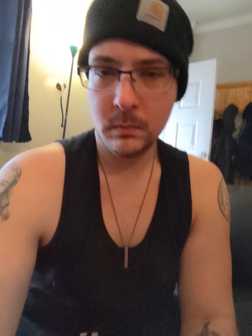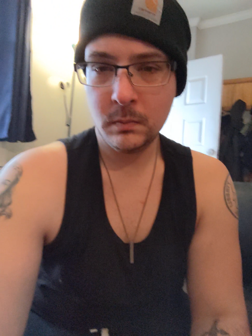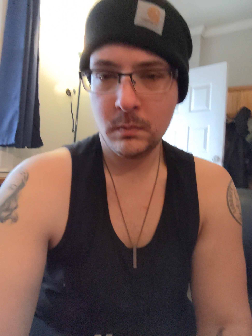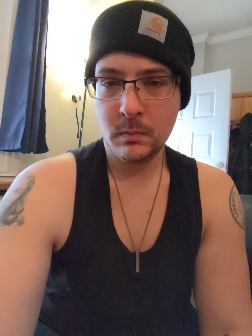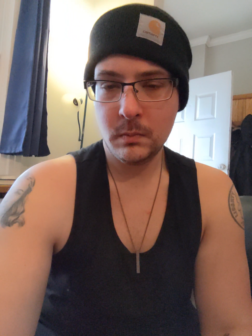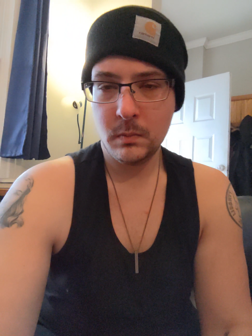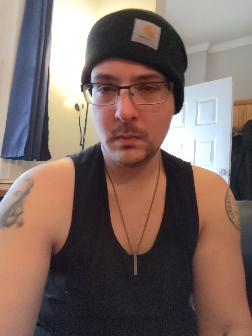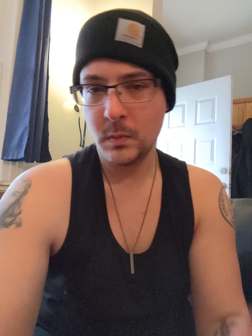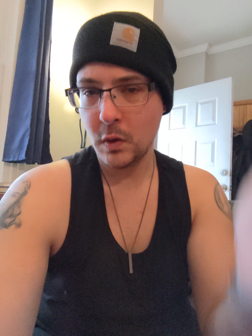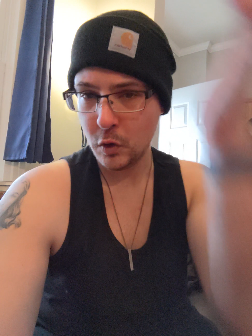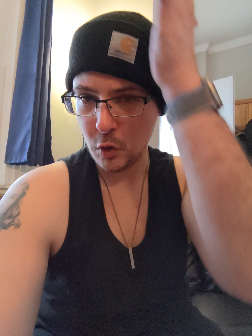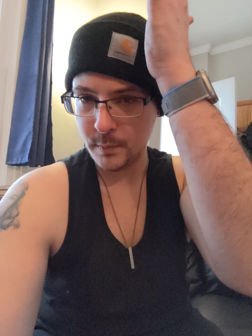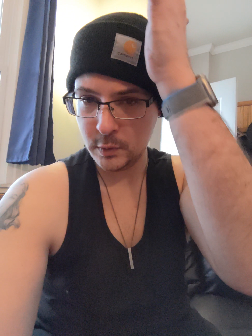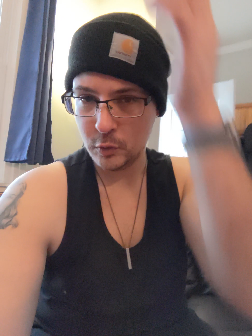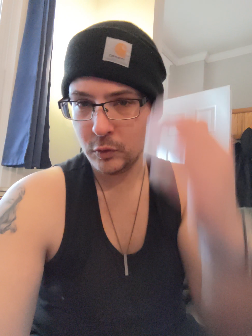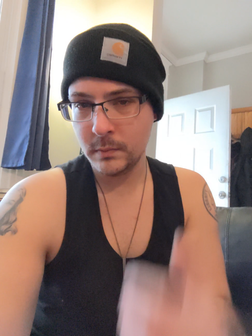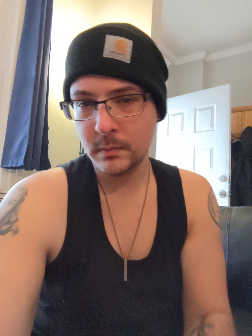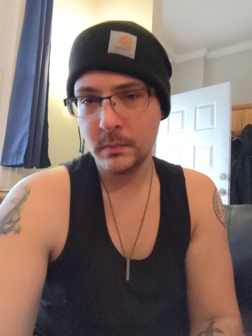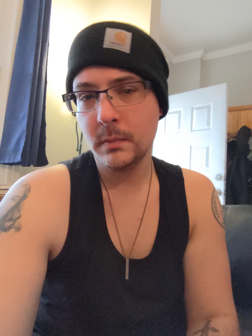garbage